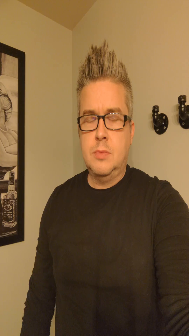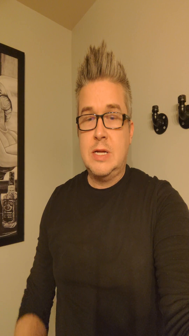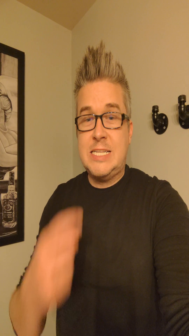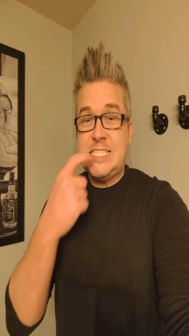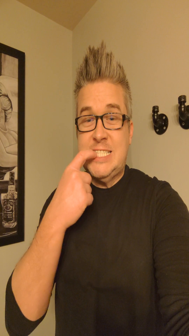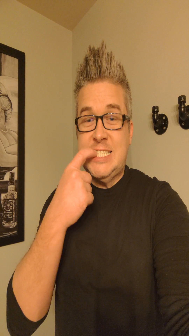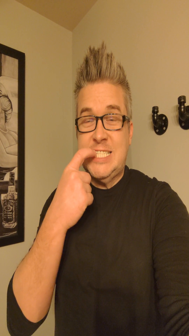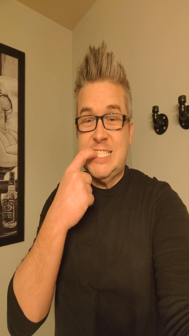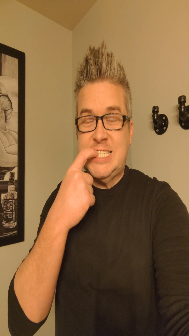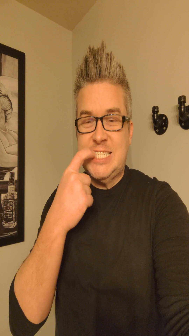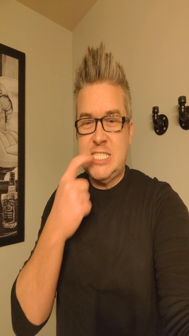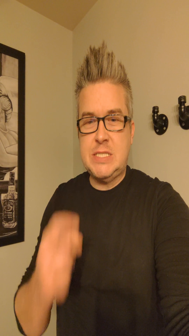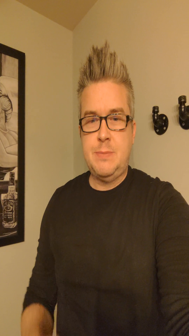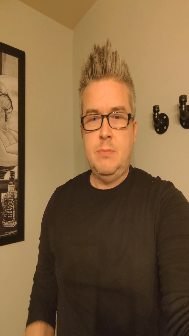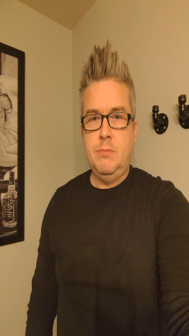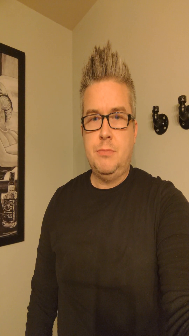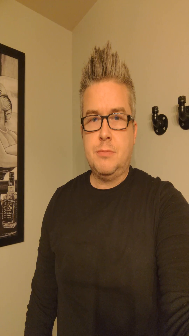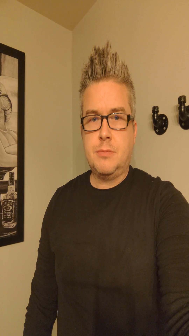window